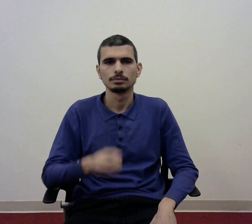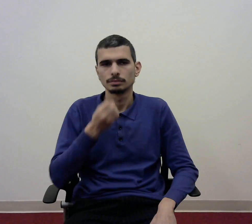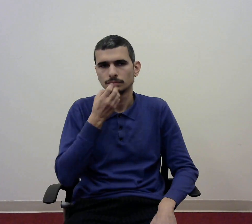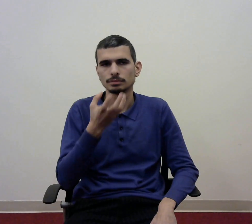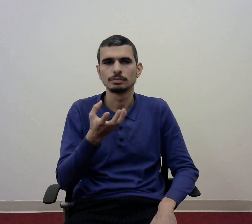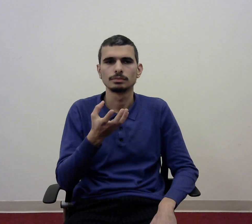bakı